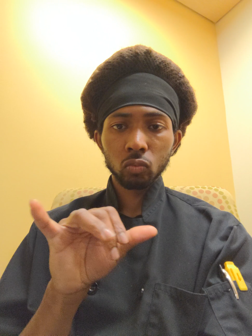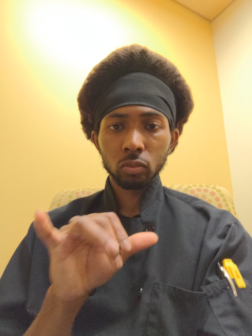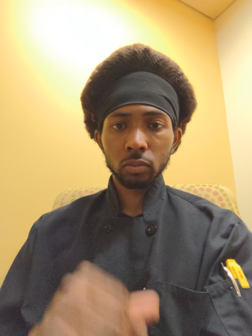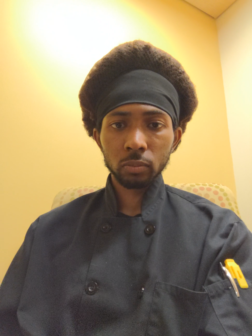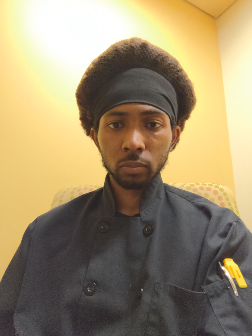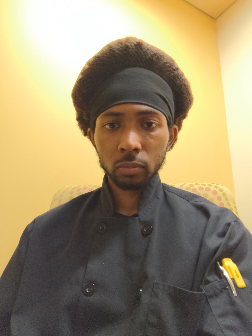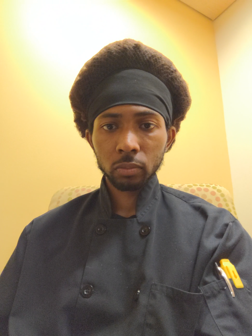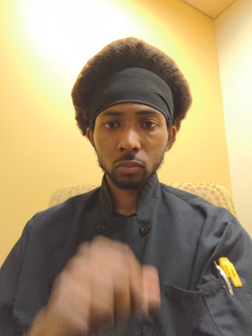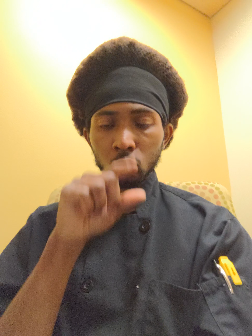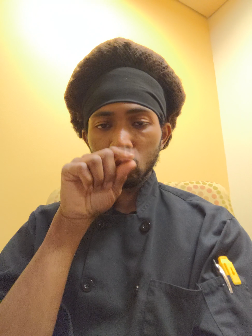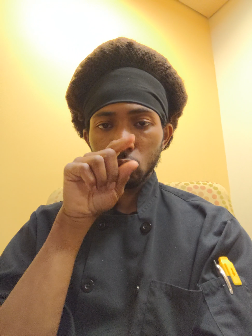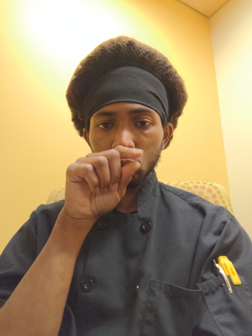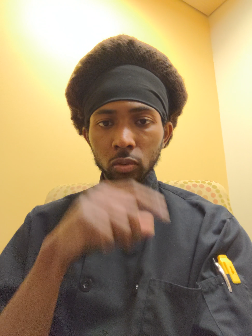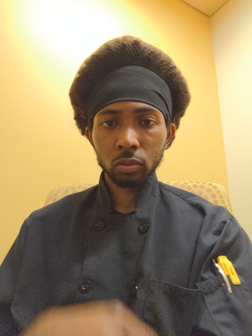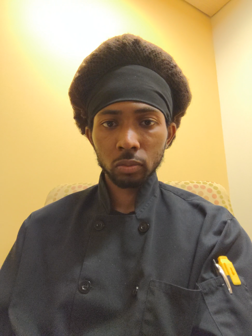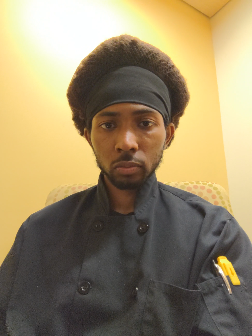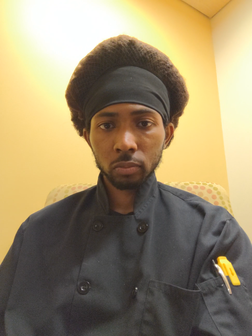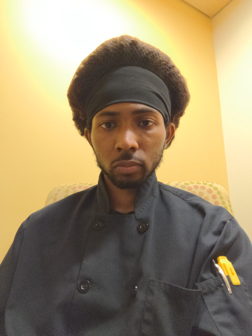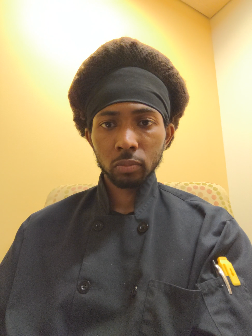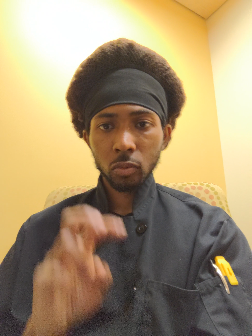chicken